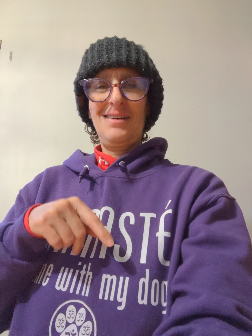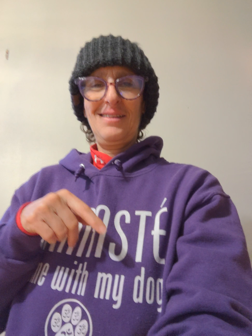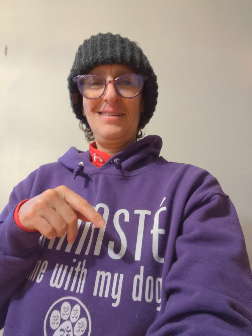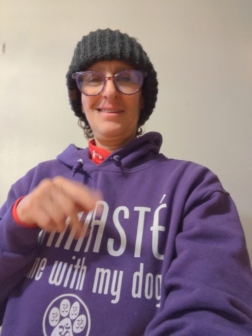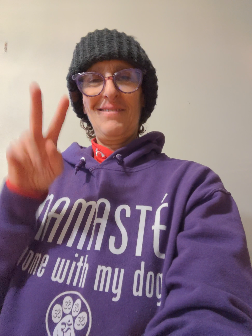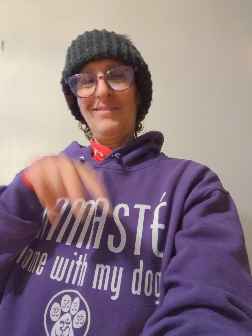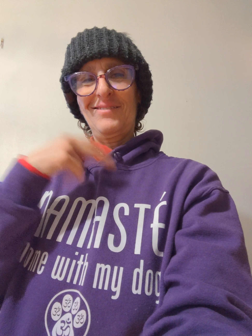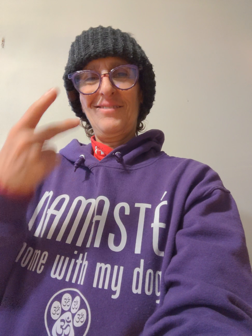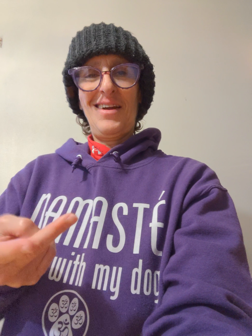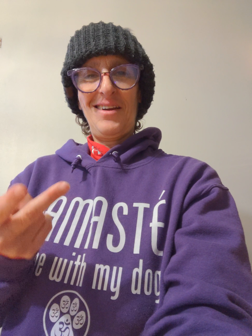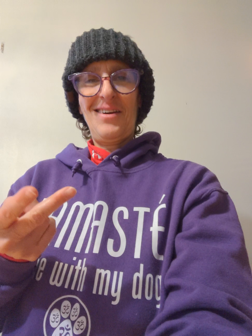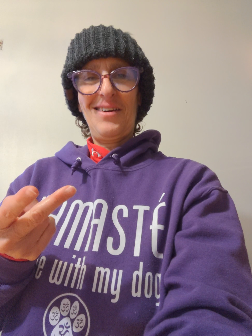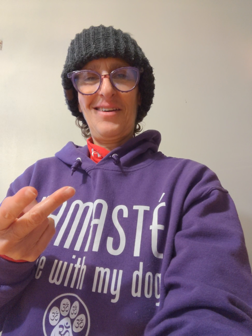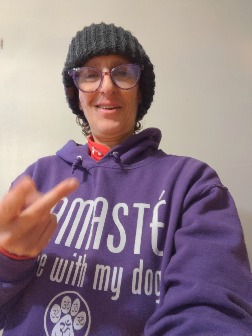fall